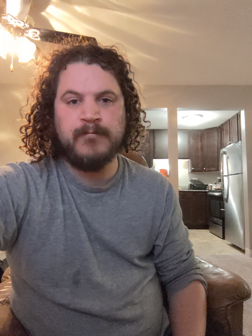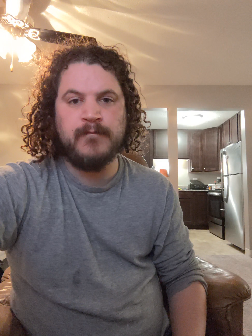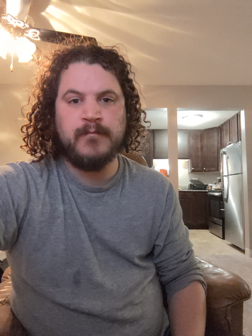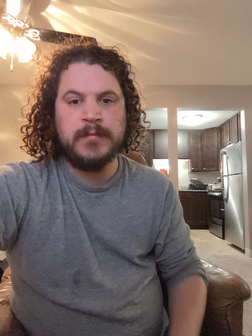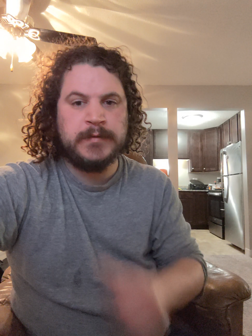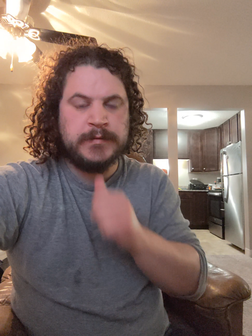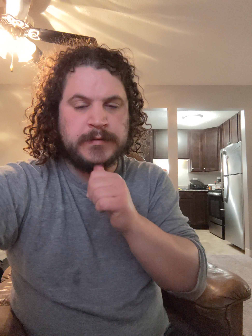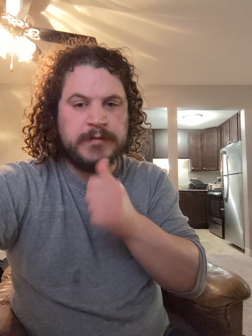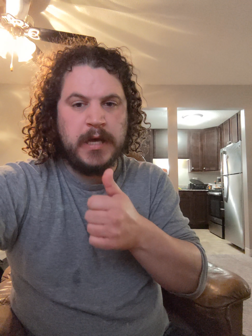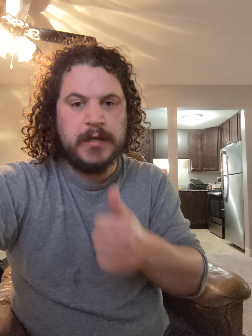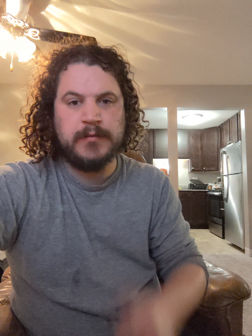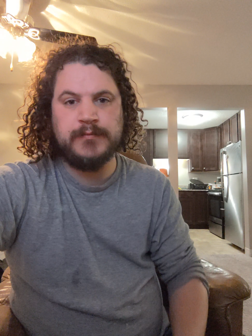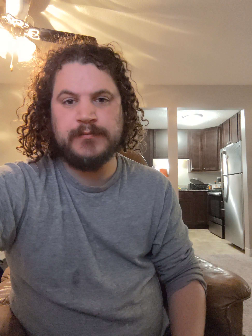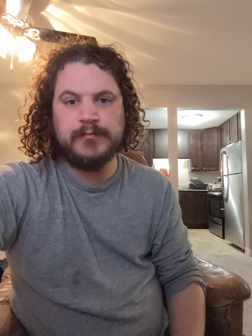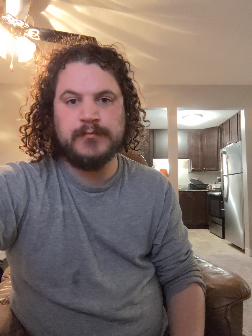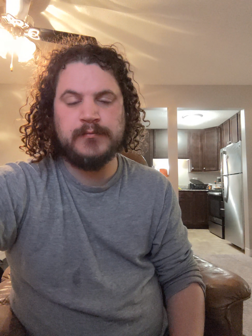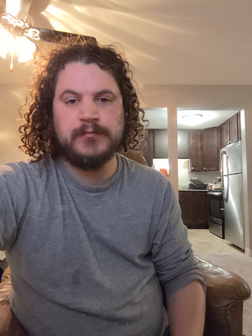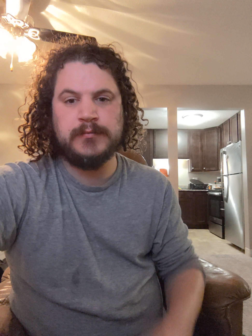not